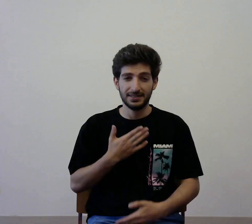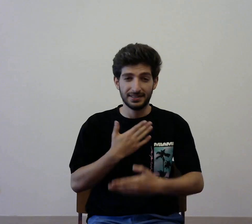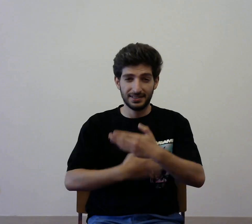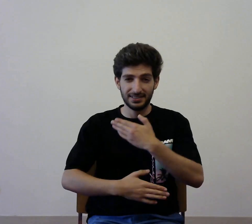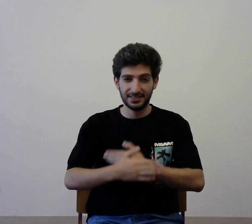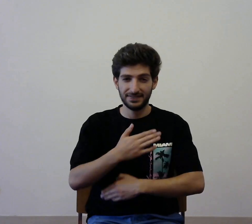əlil